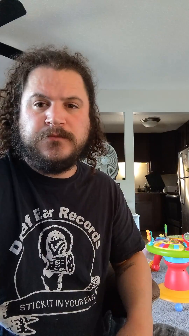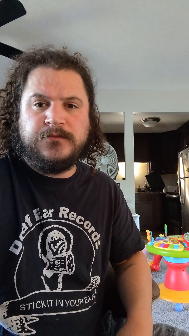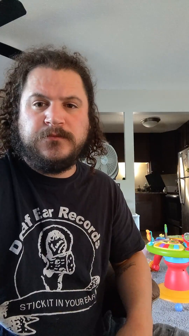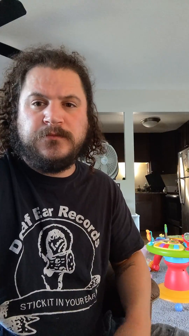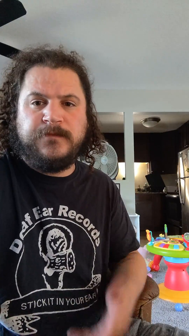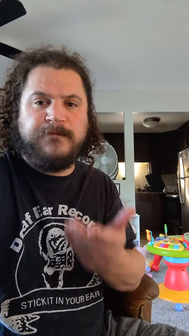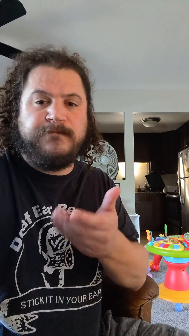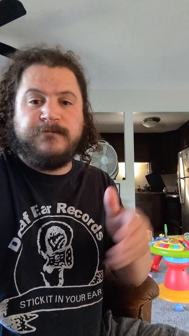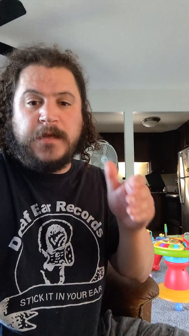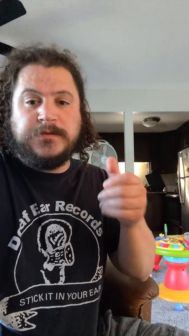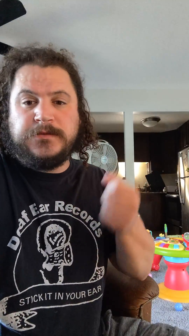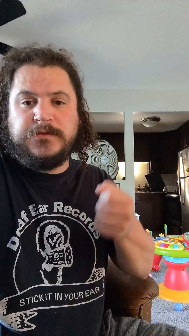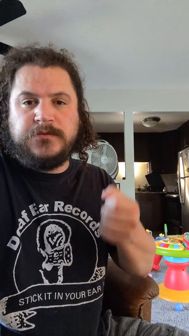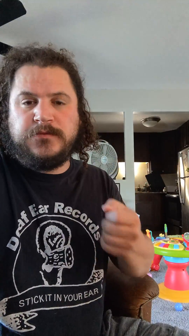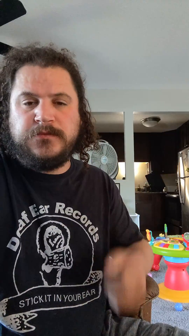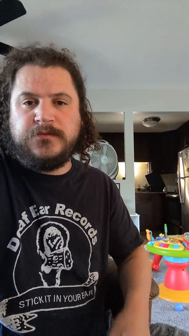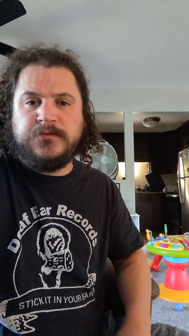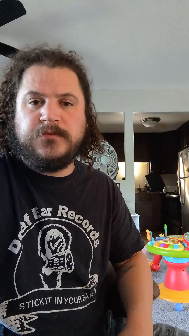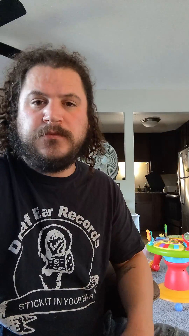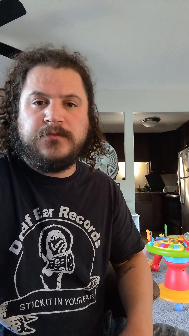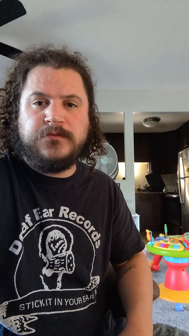basket